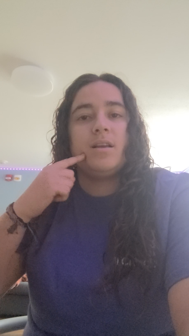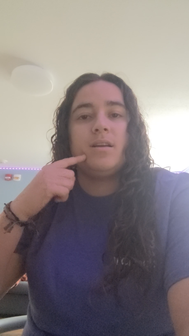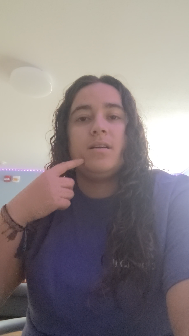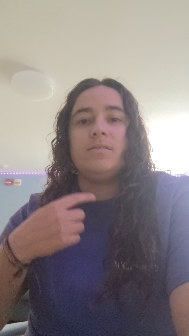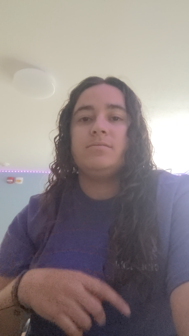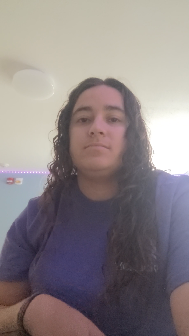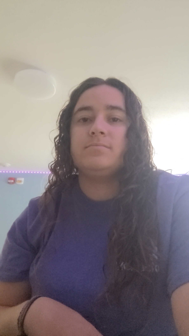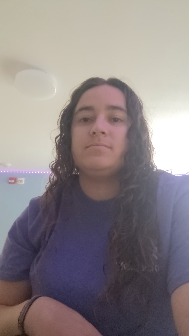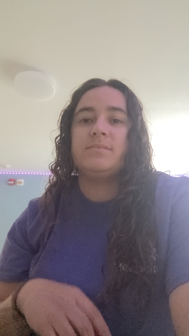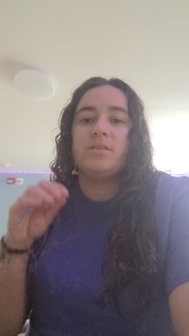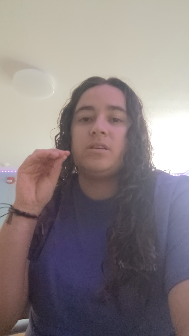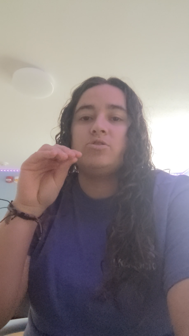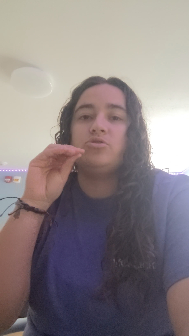dinosaur